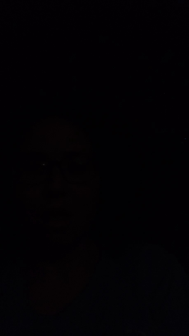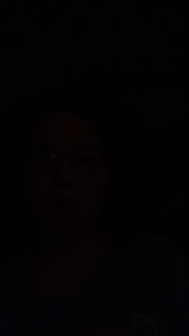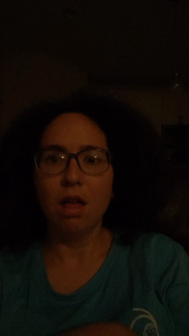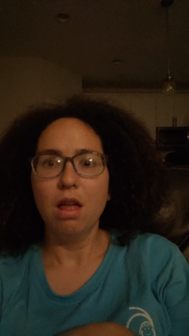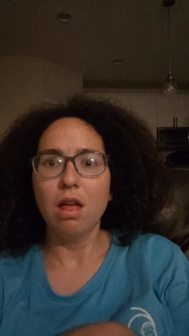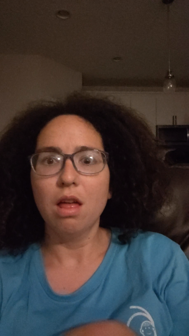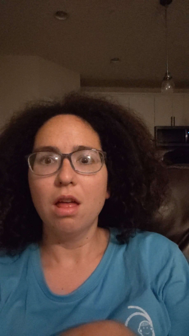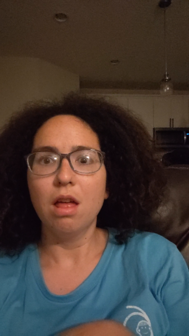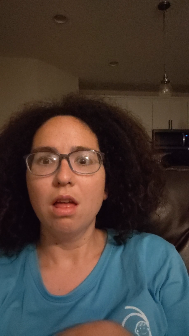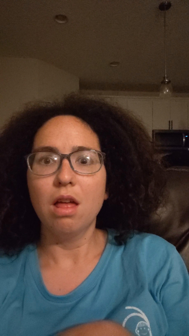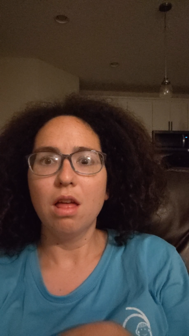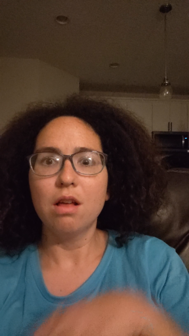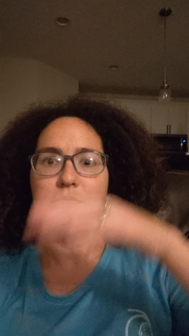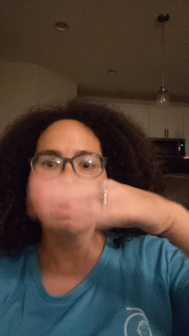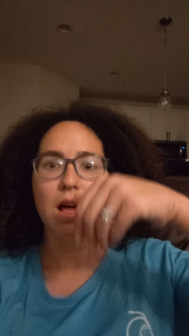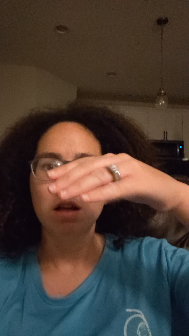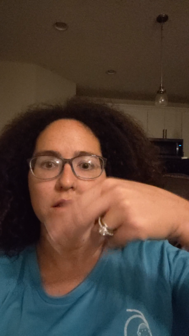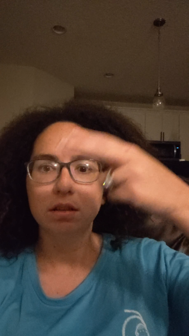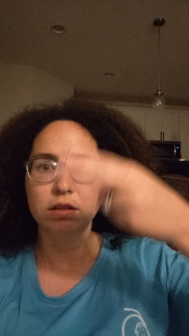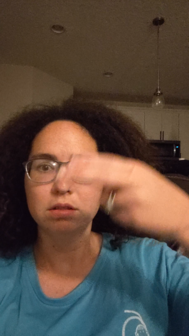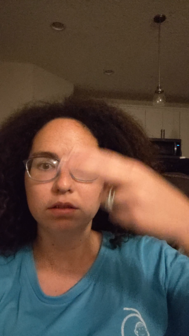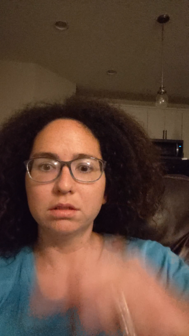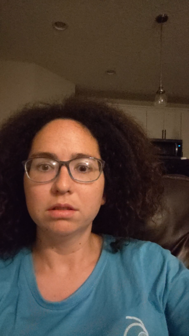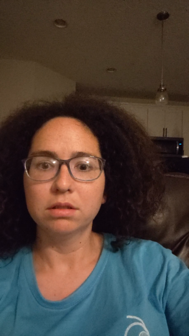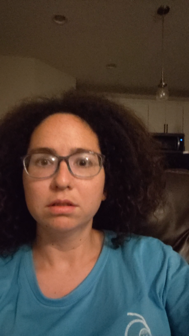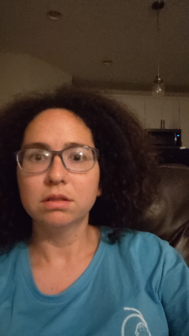pet's name